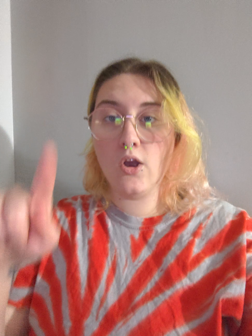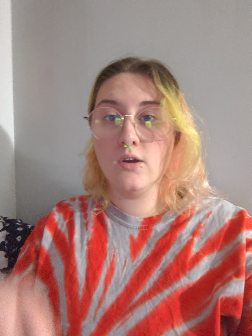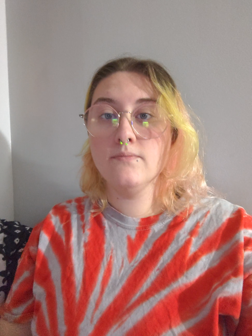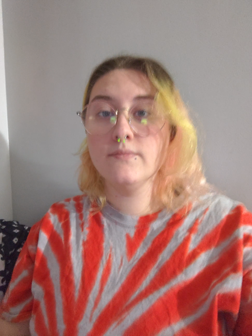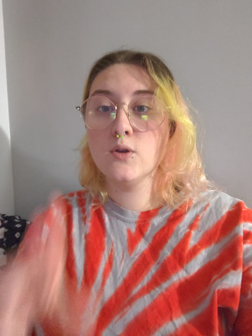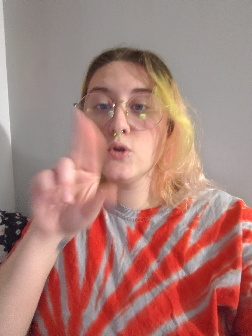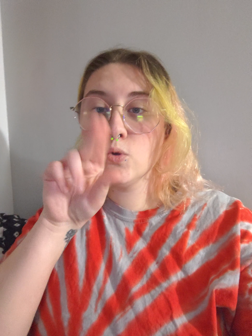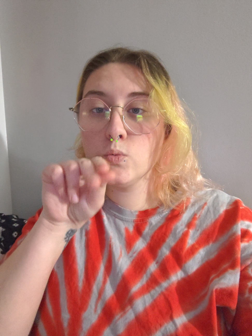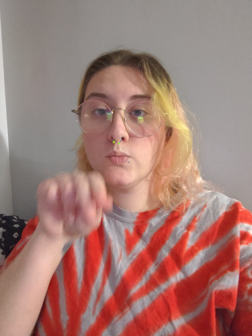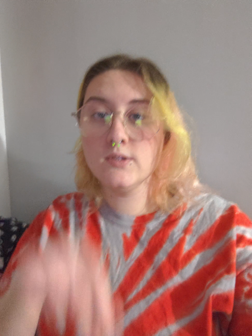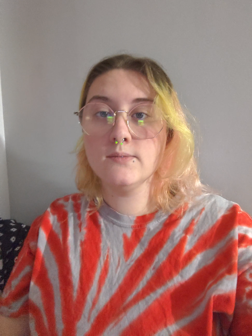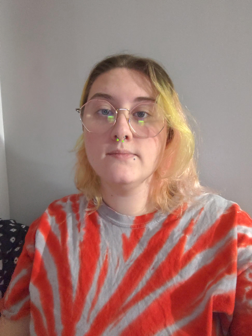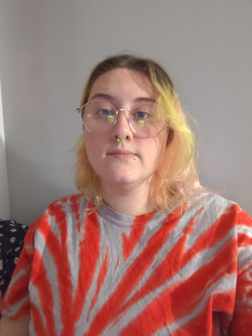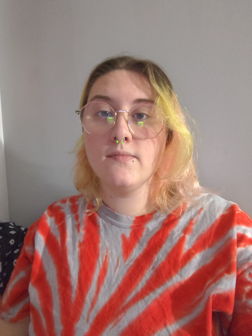goose